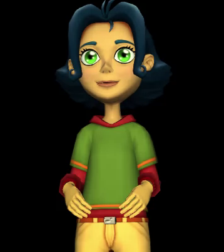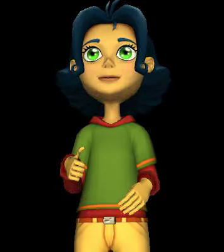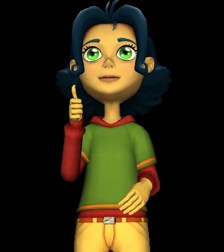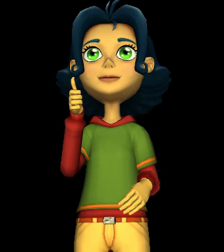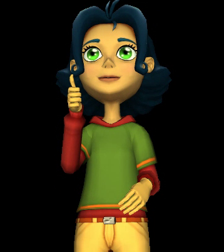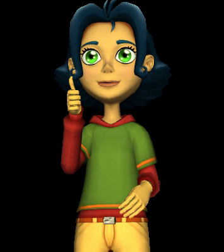1